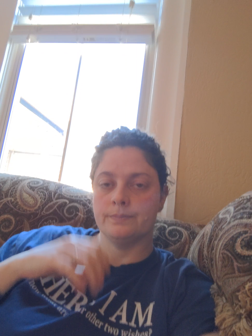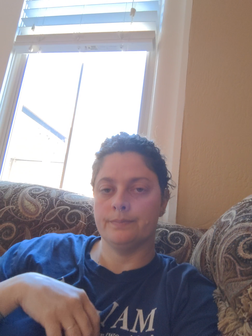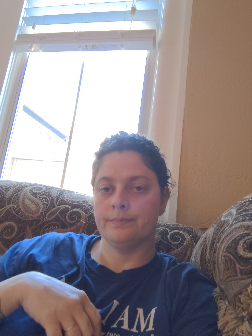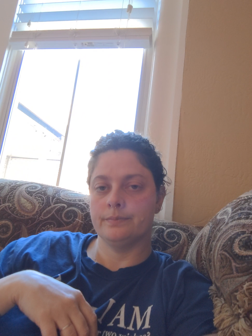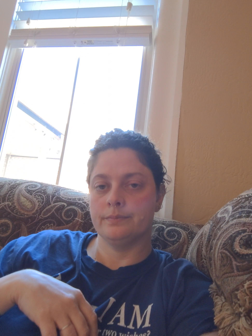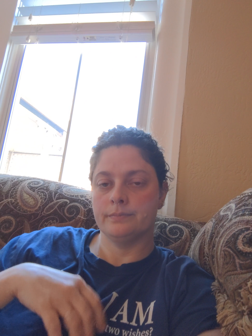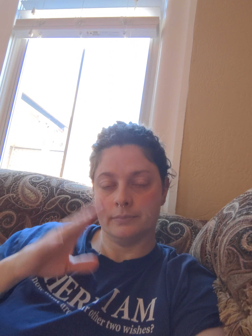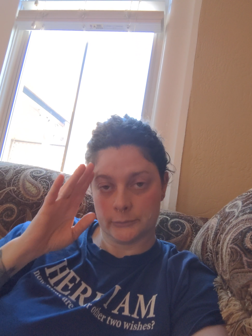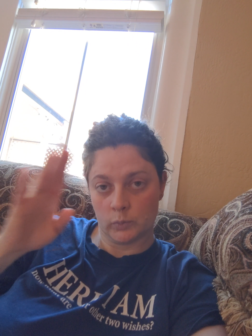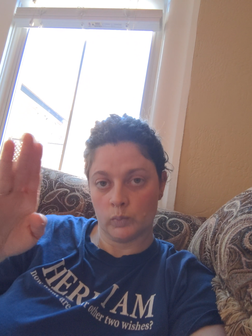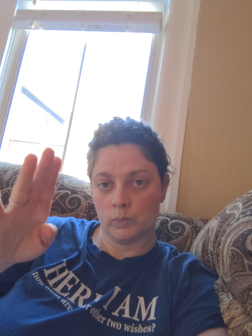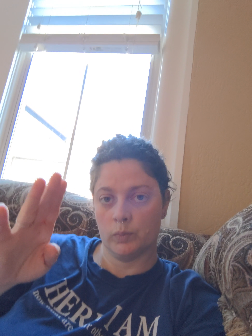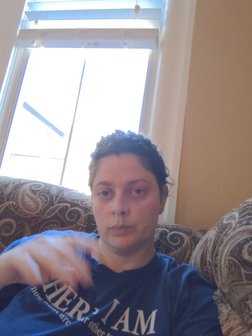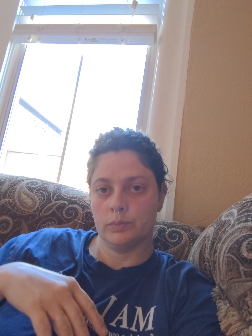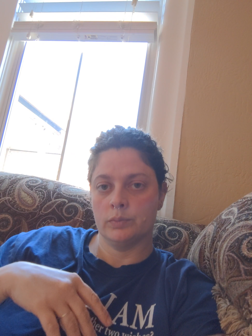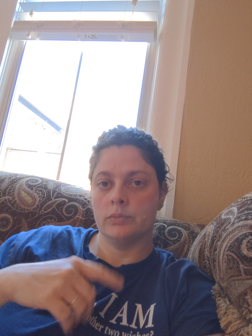hello